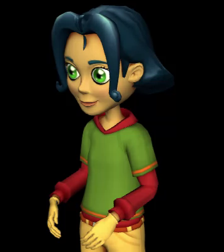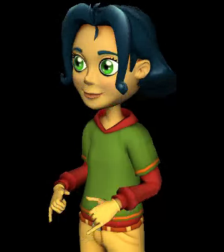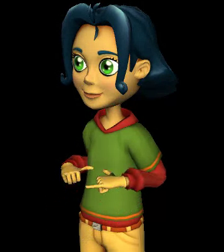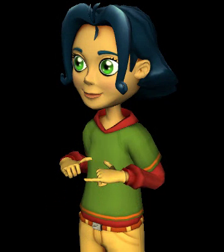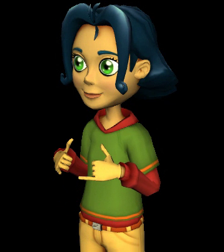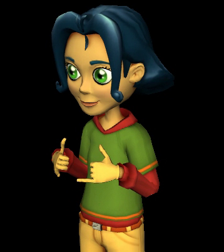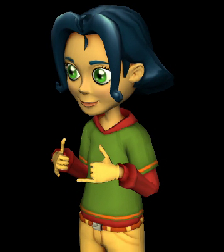شاب